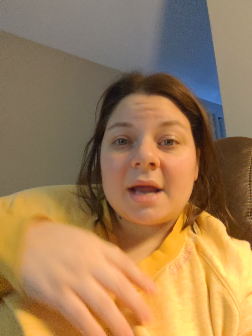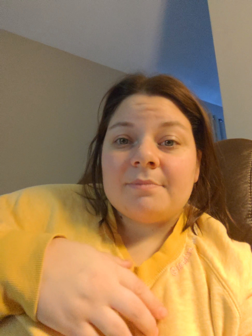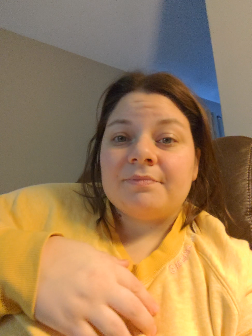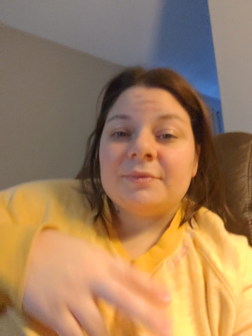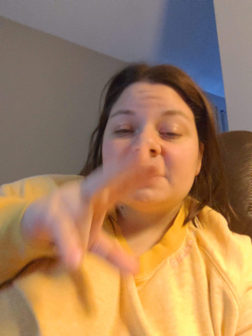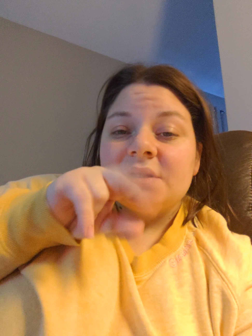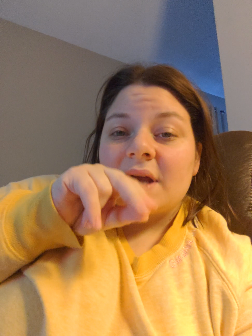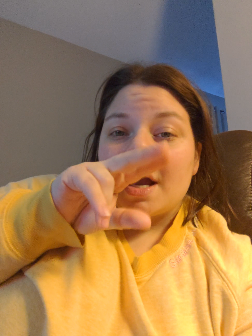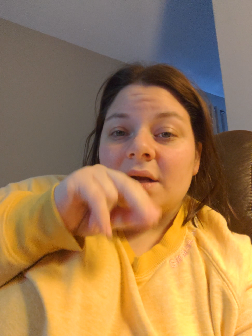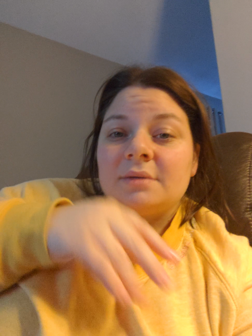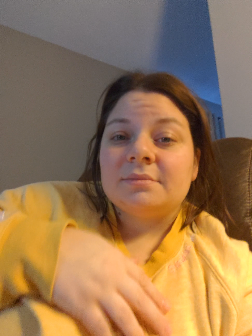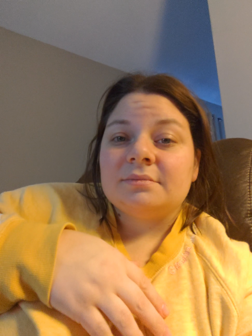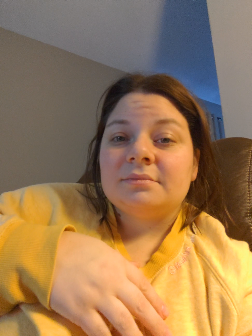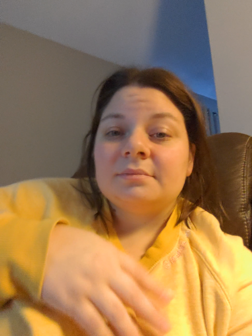duck